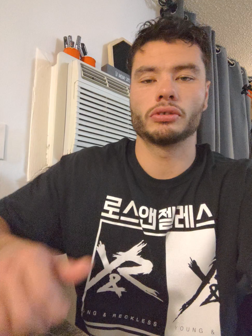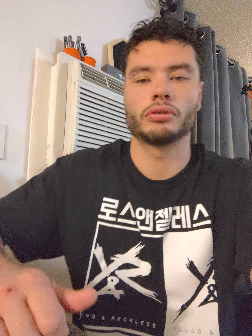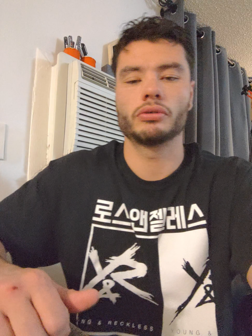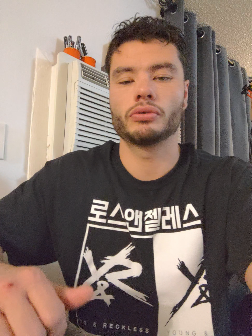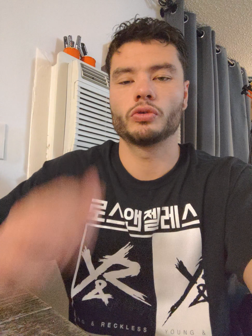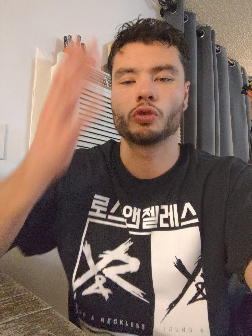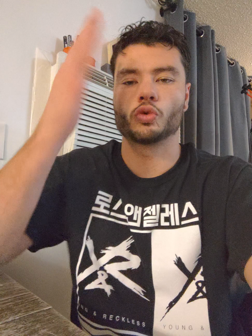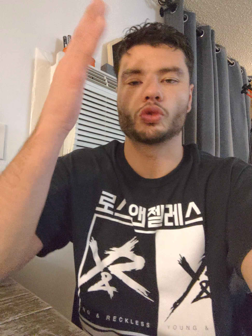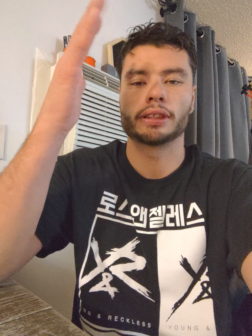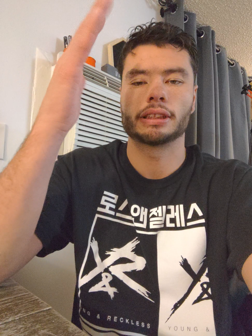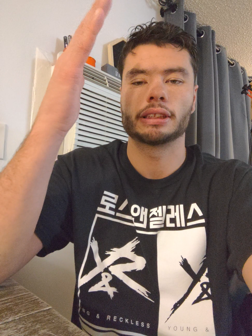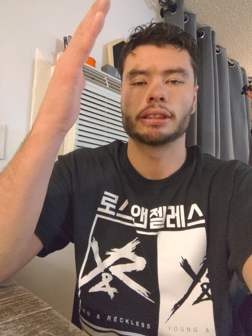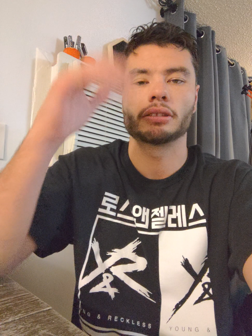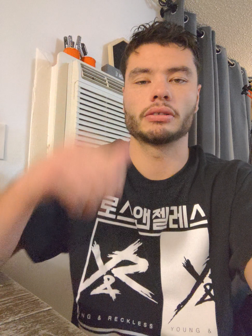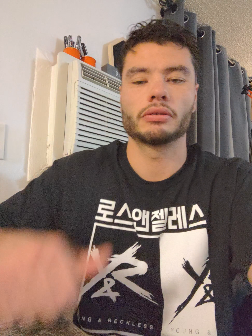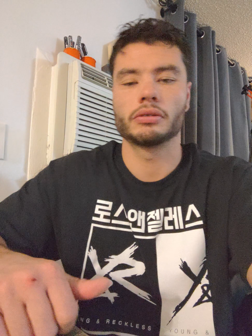tree